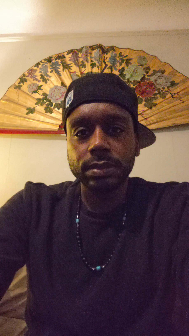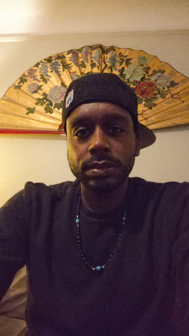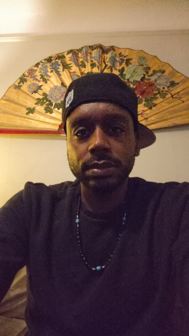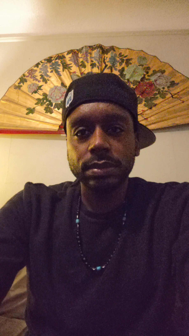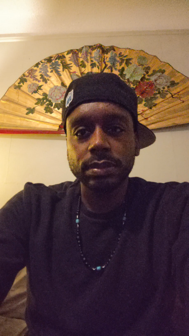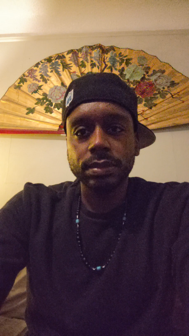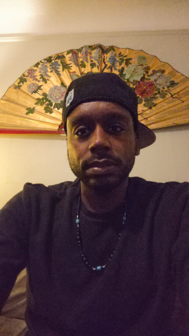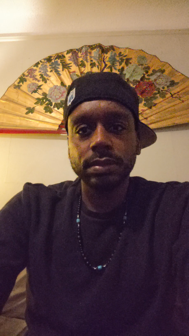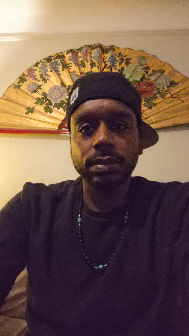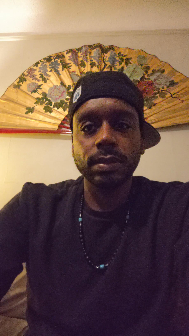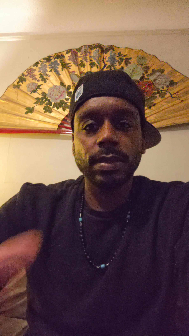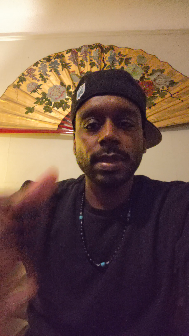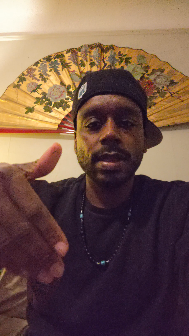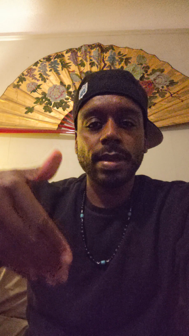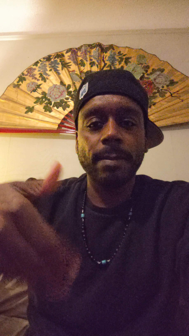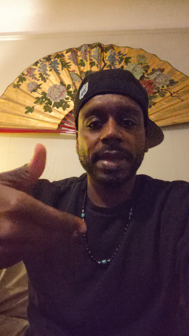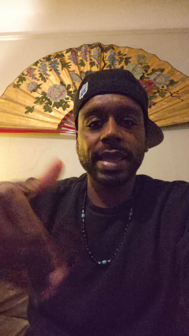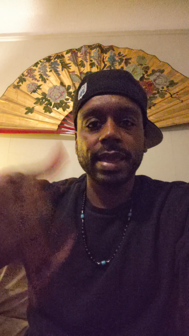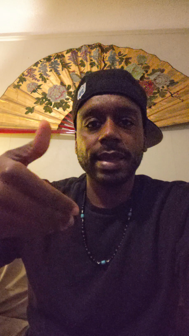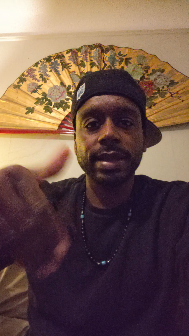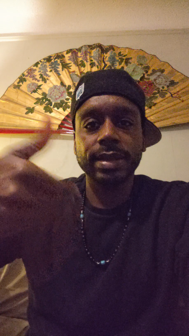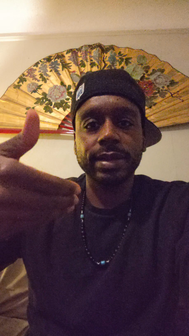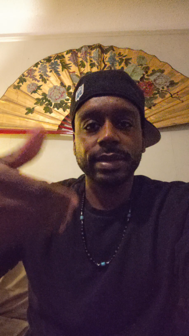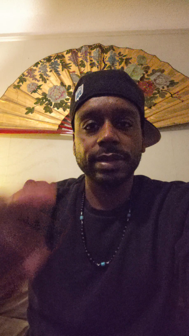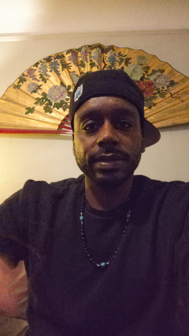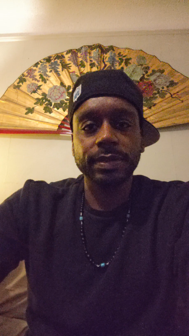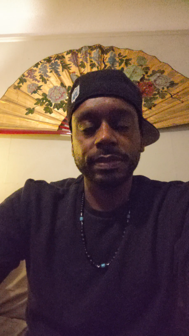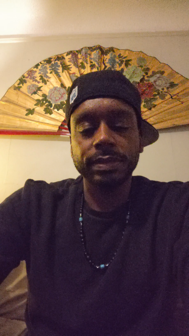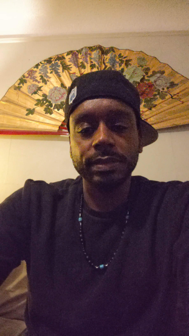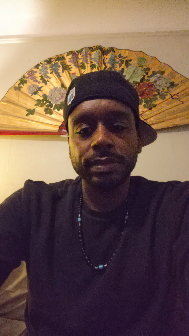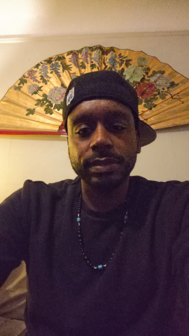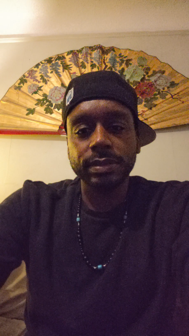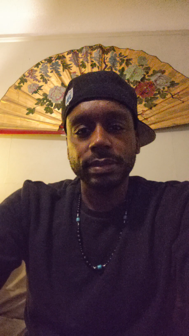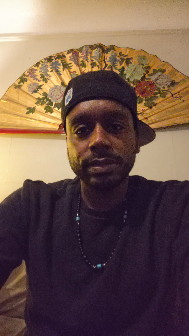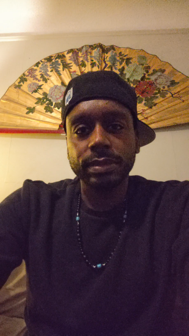pants